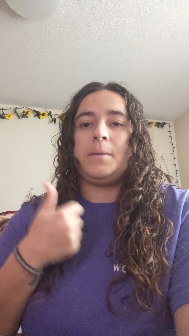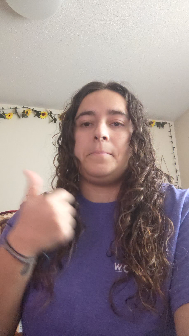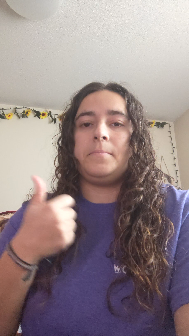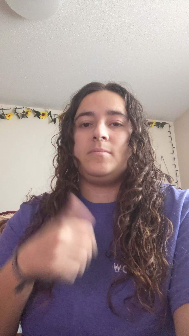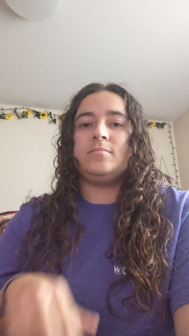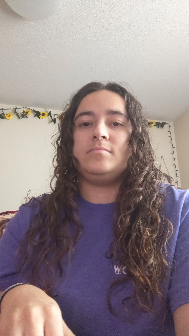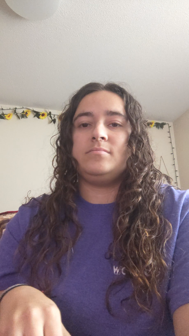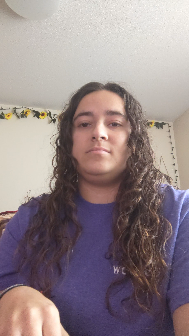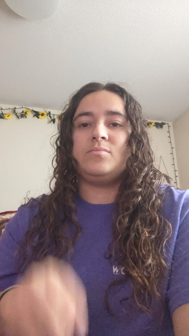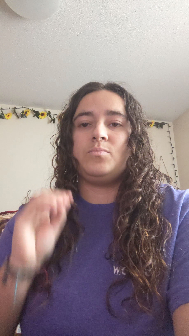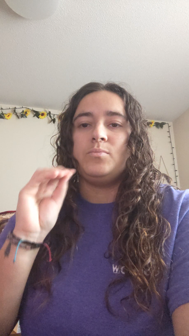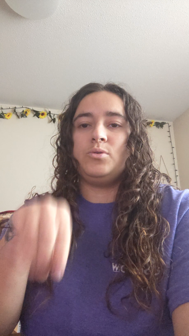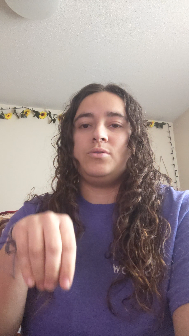put